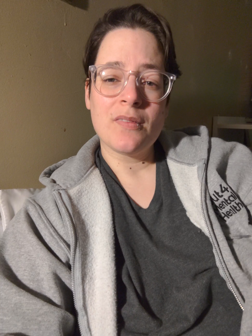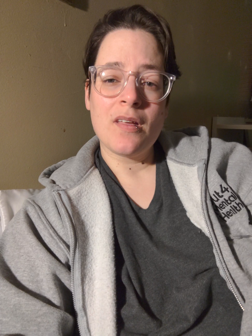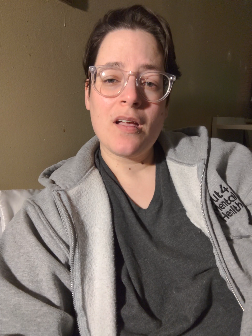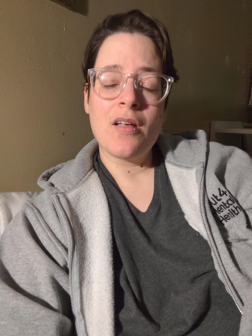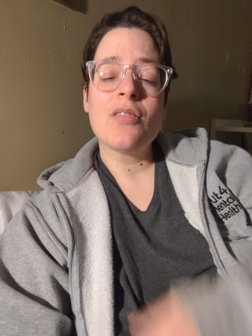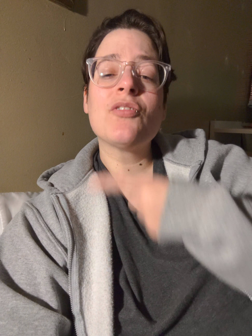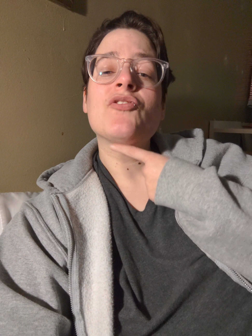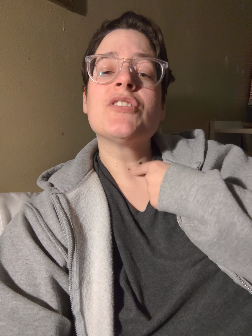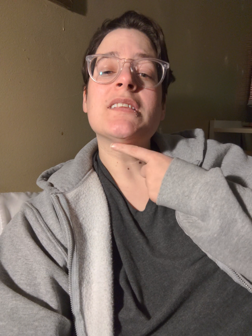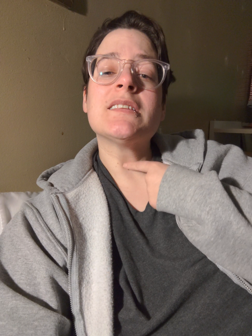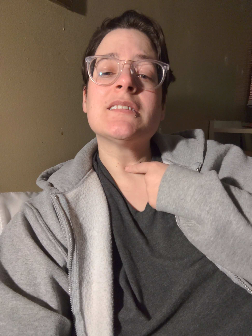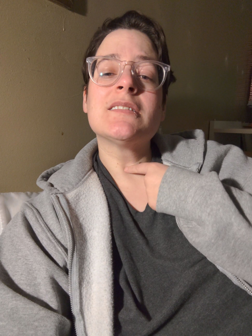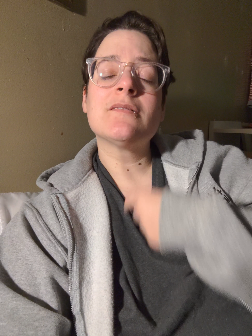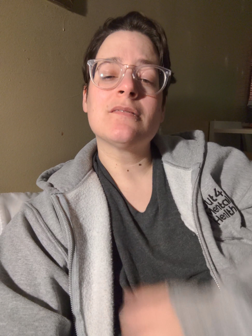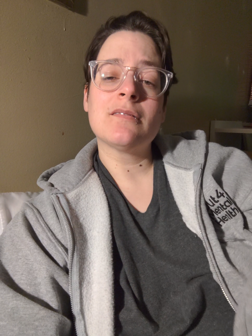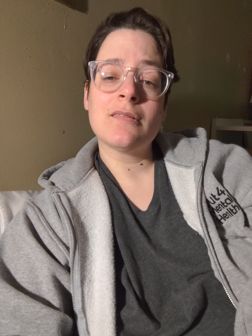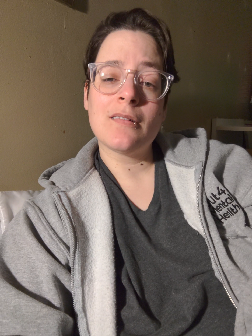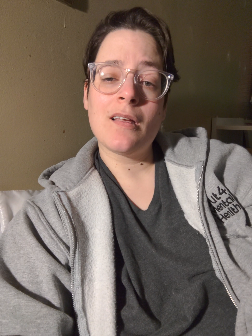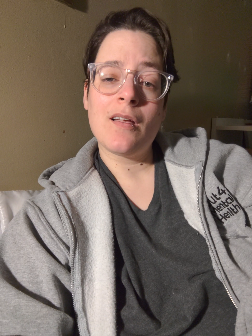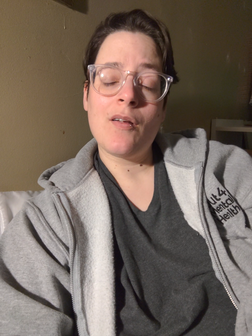thirsty